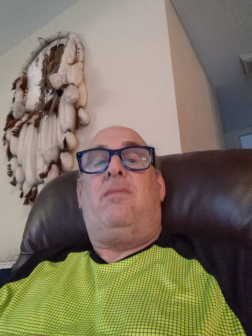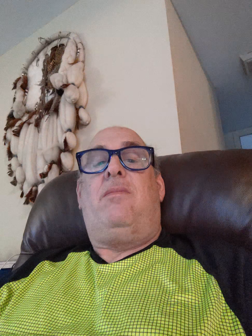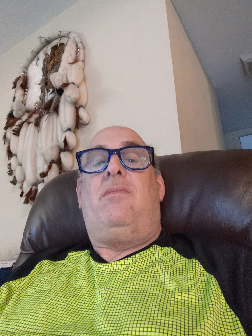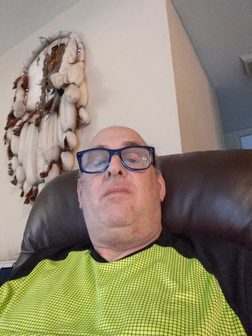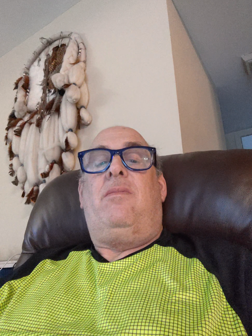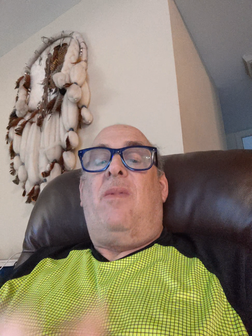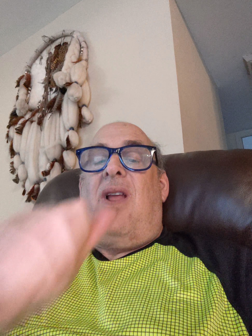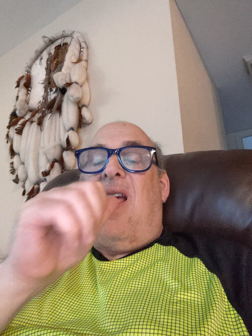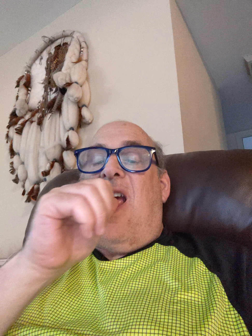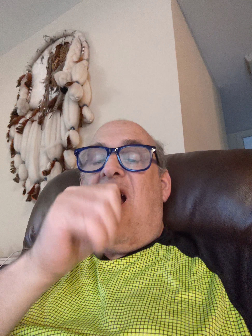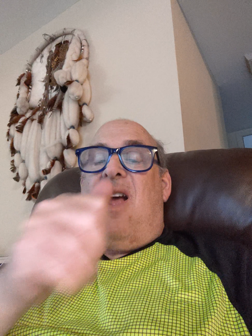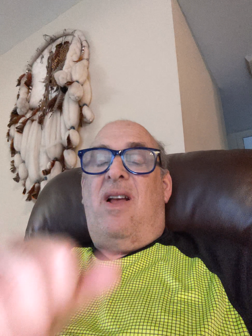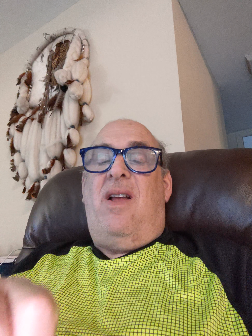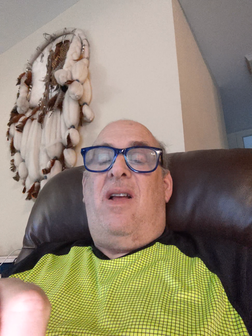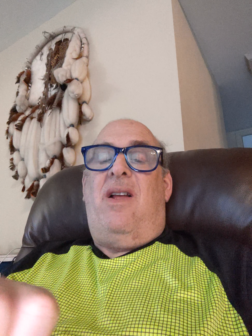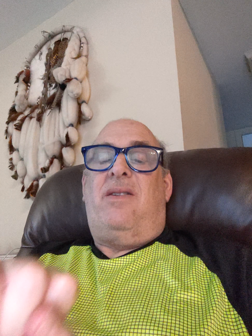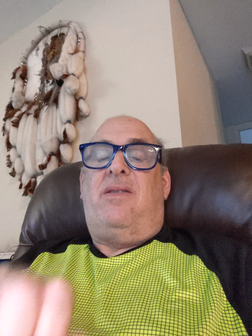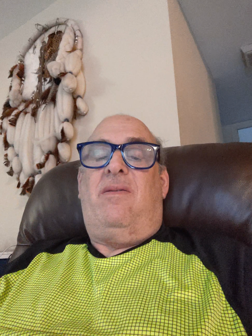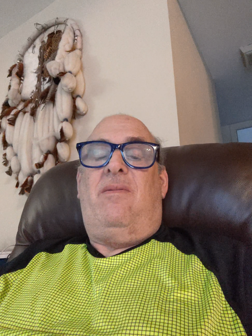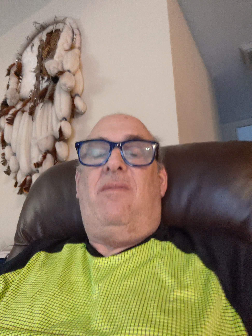nuts